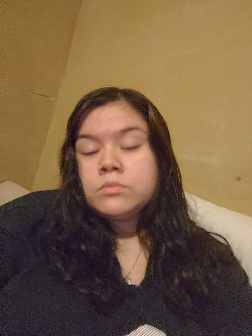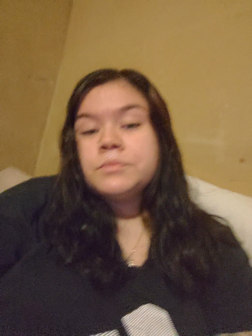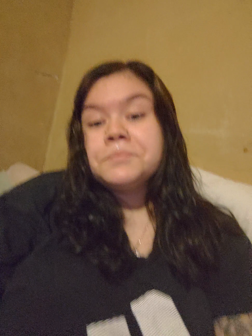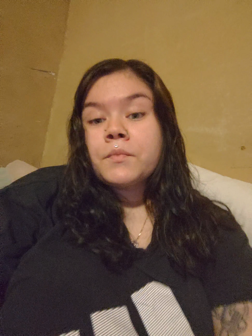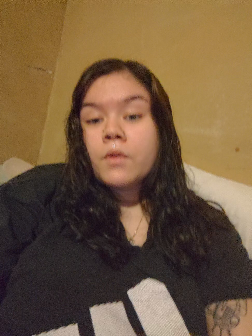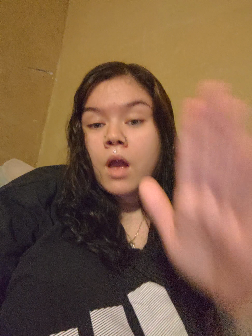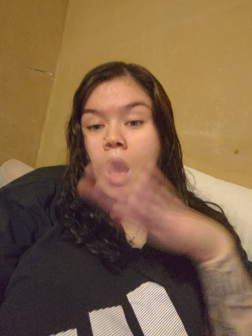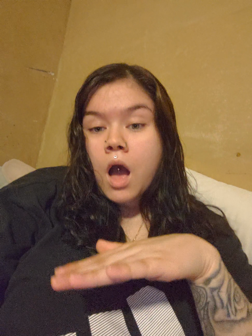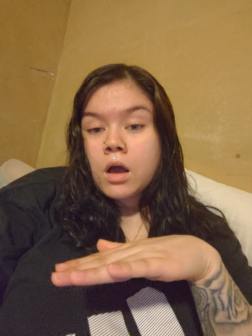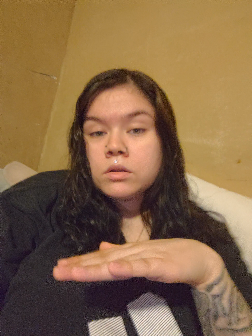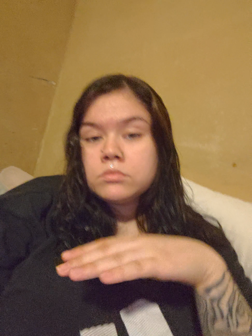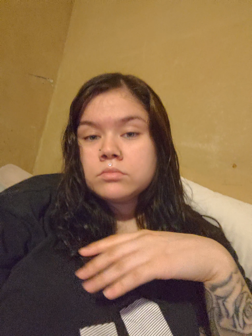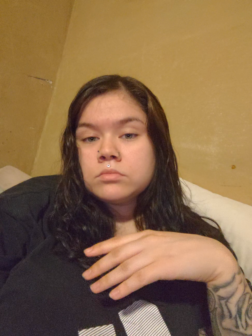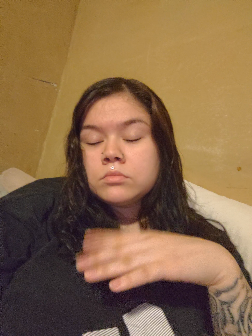on